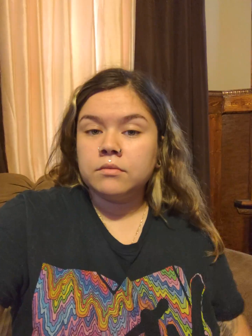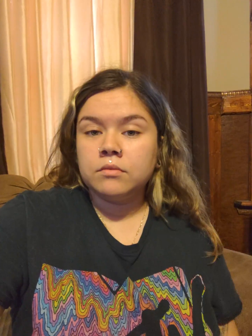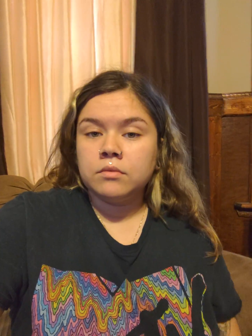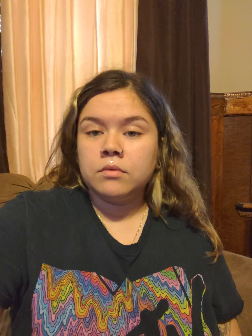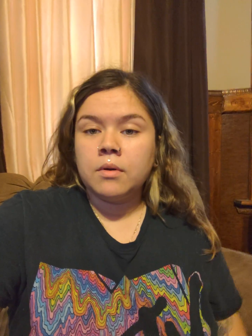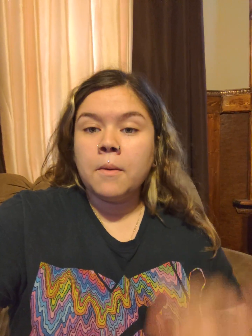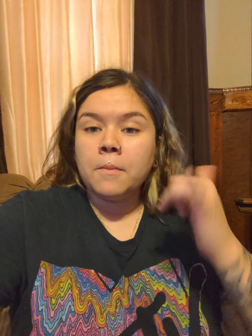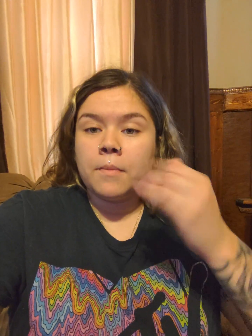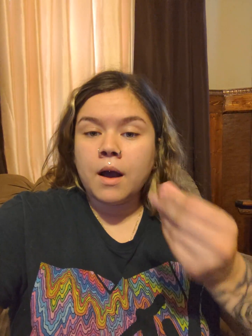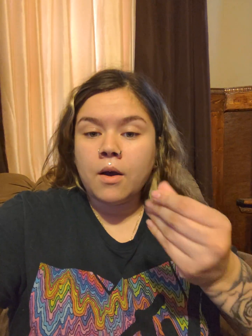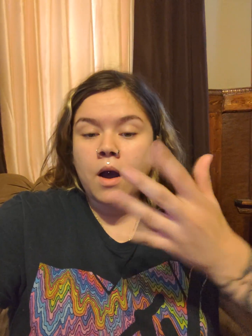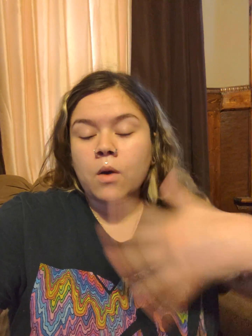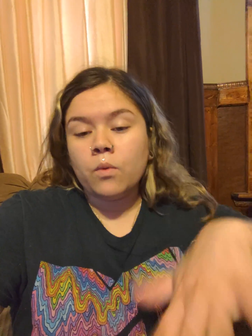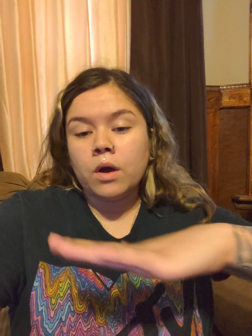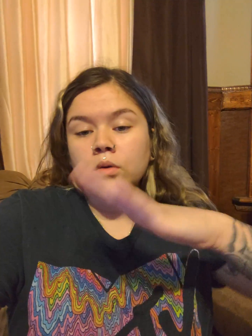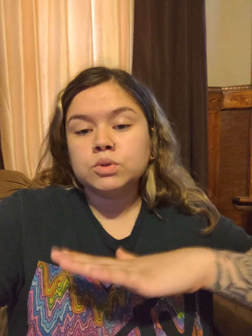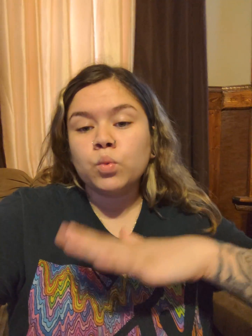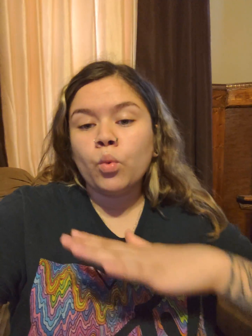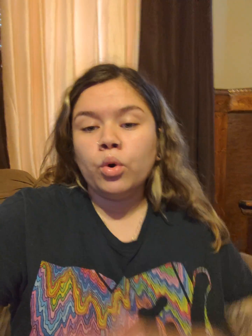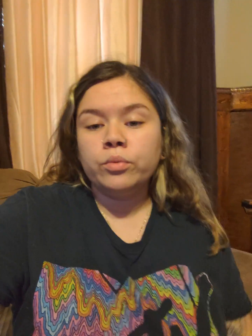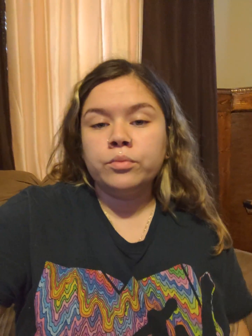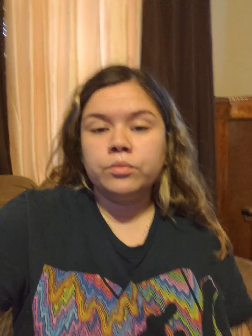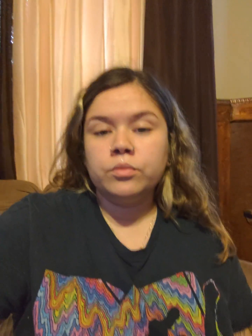playground